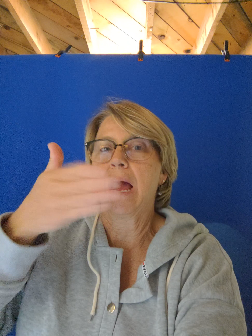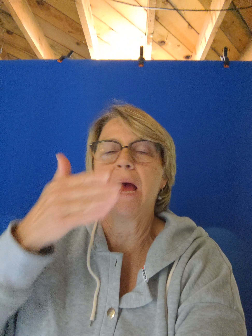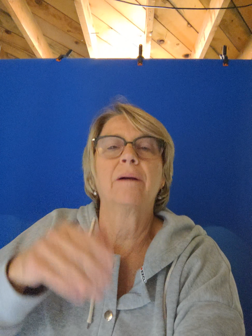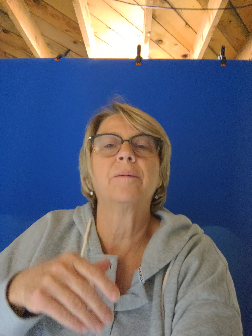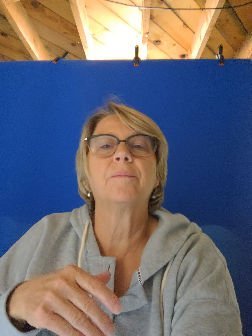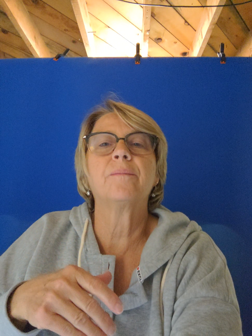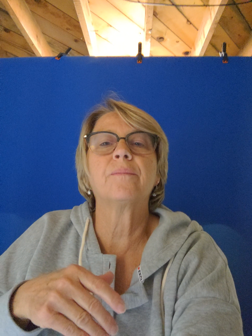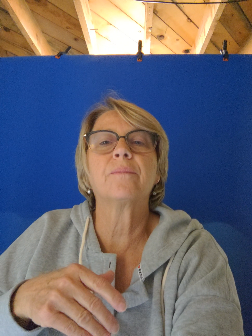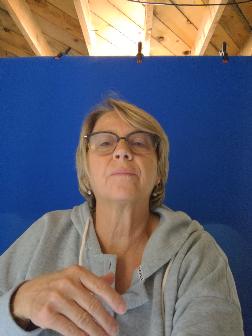flag